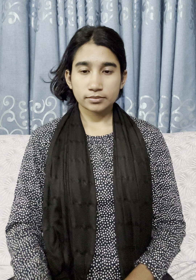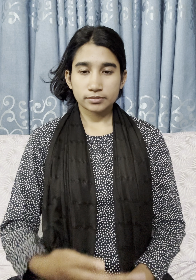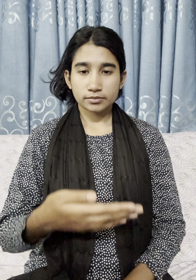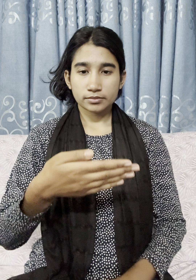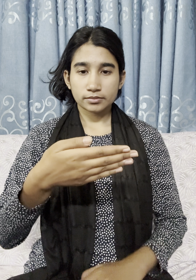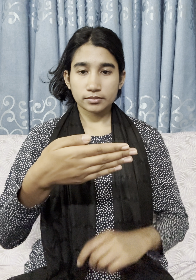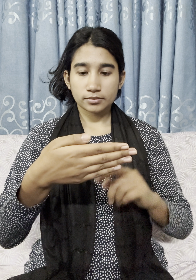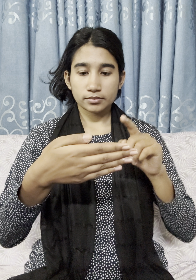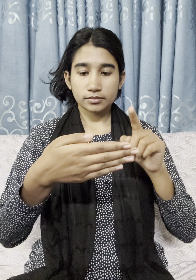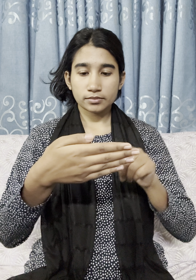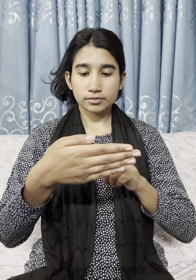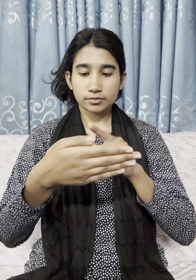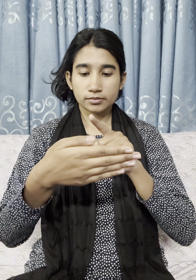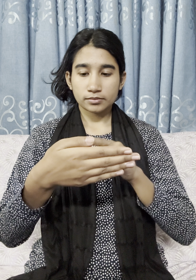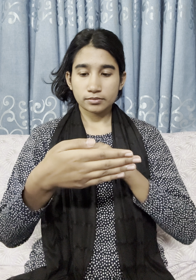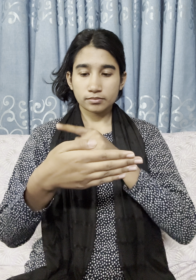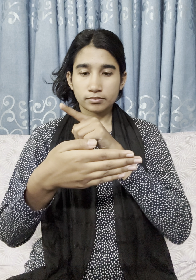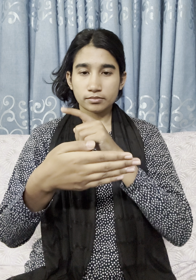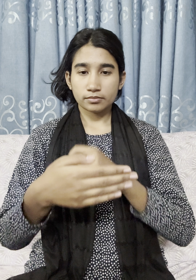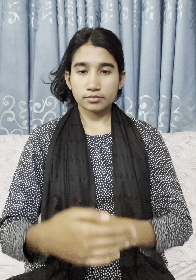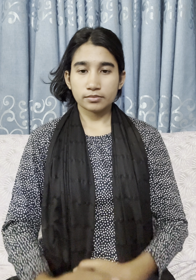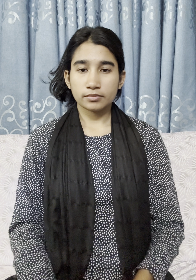কুরআন